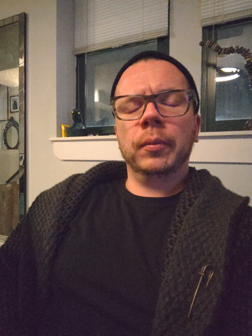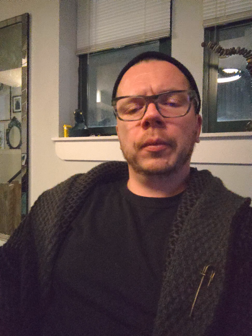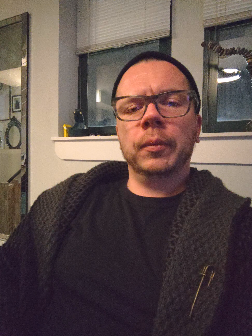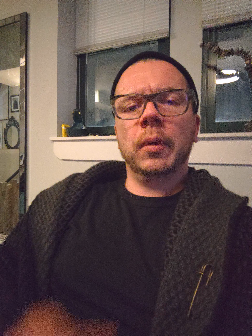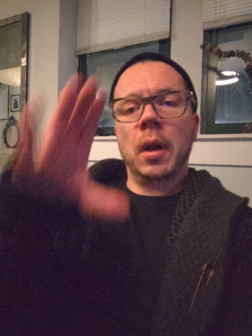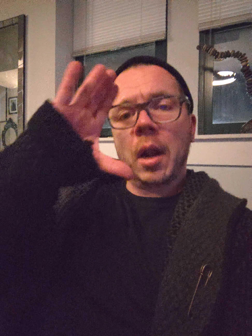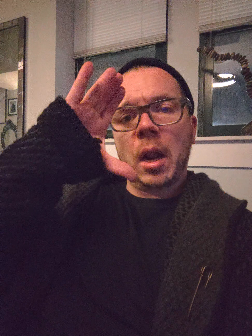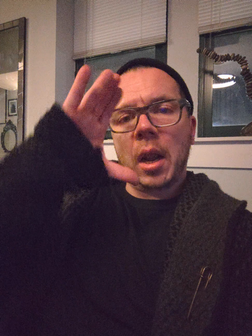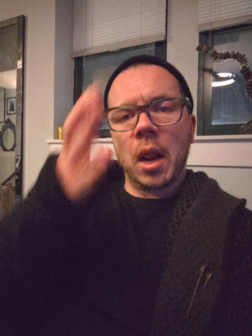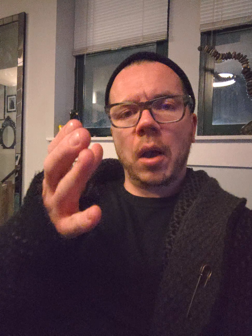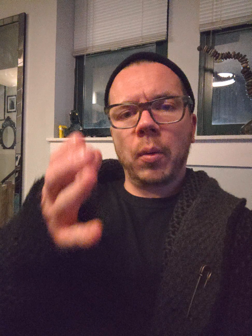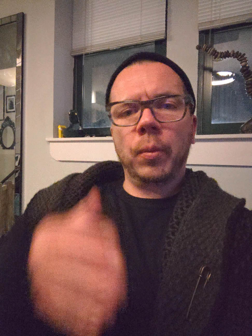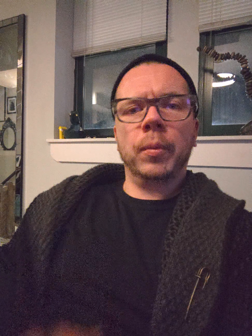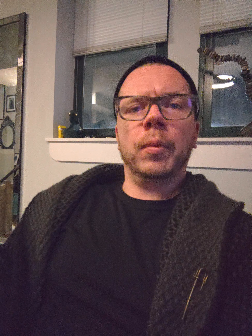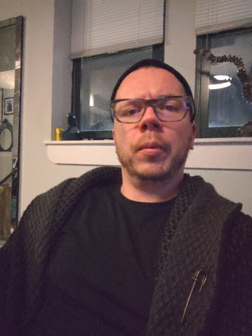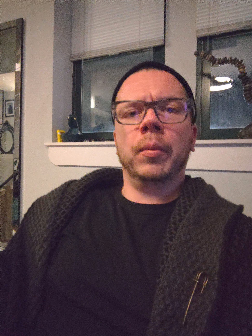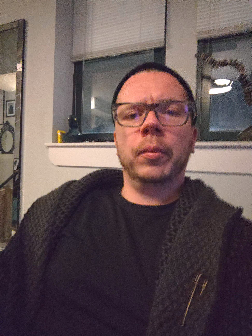hello